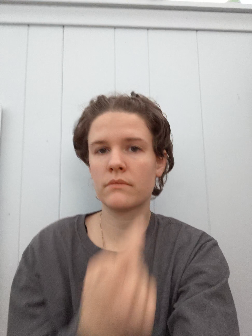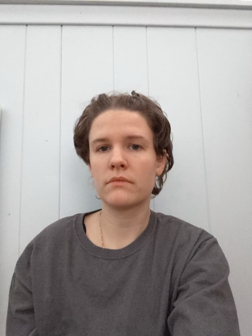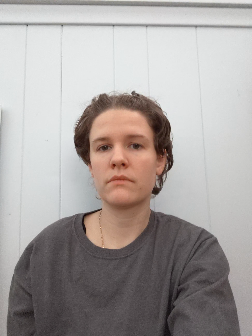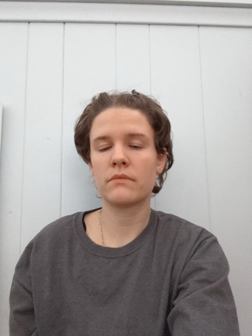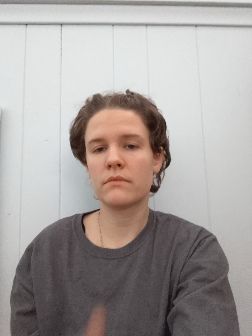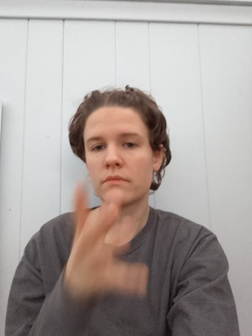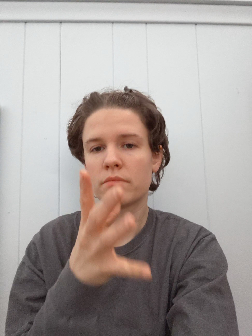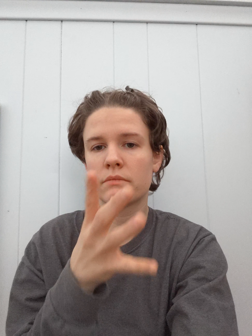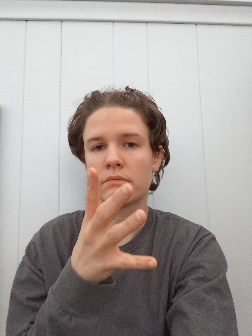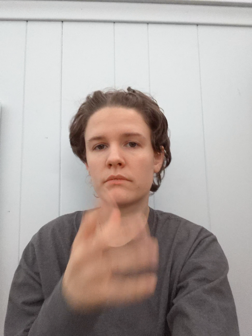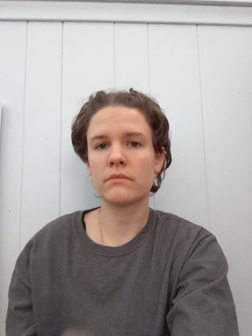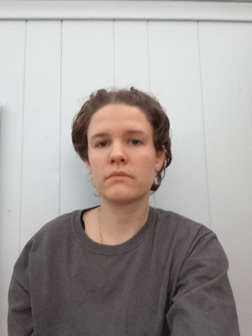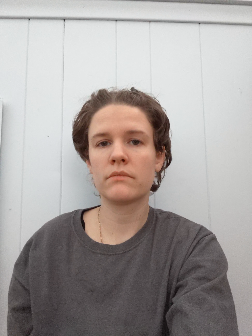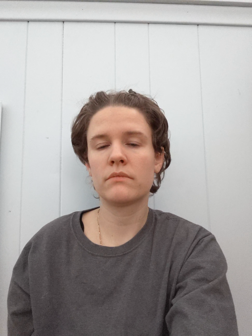mom